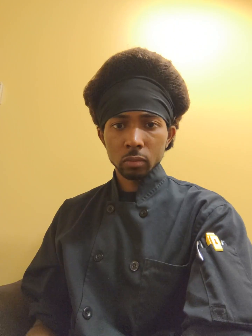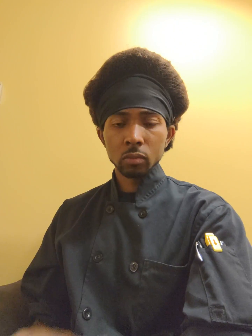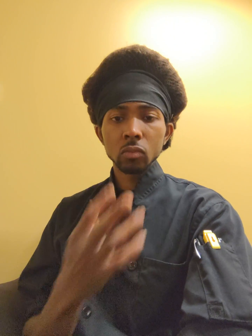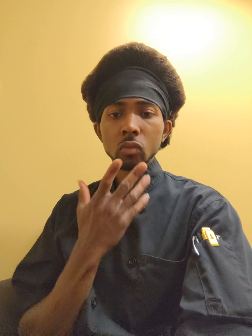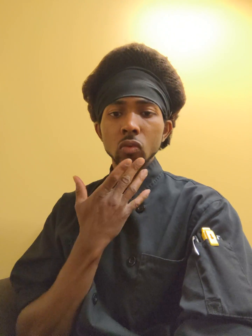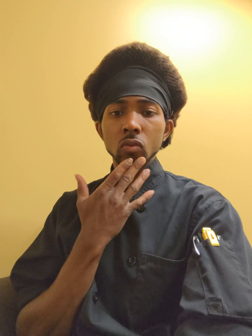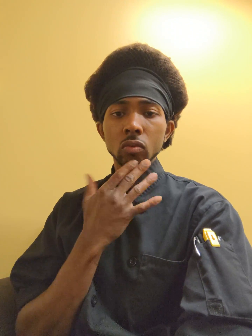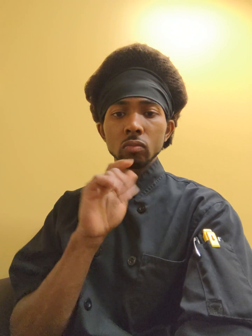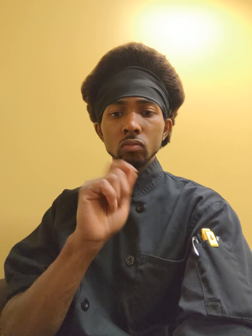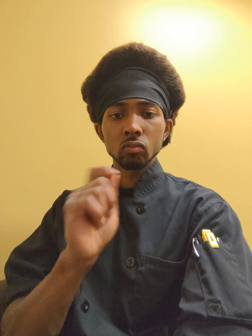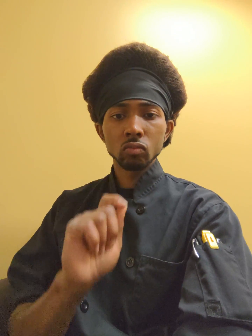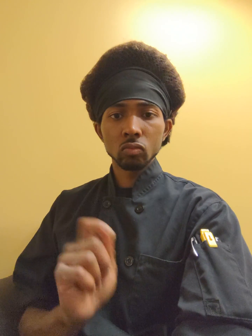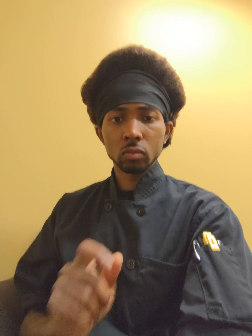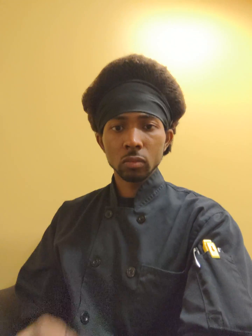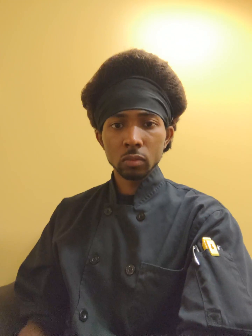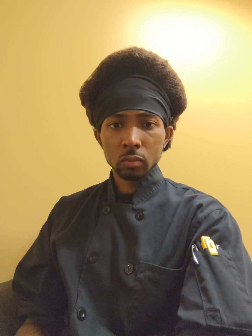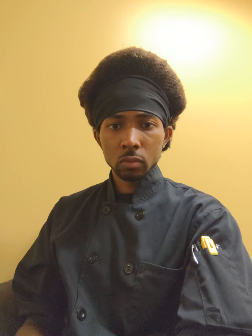crayon